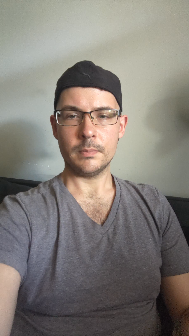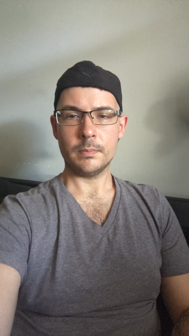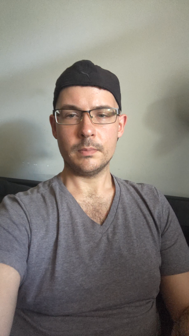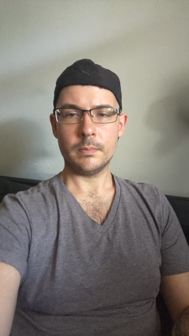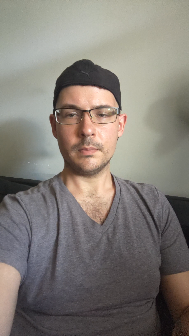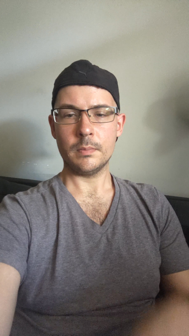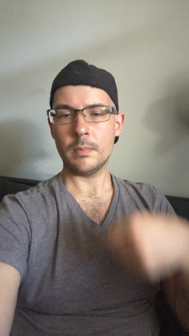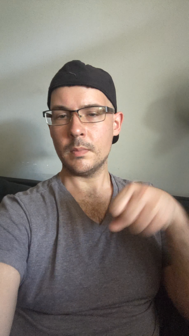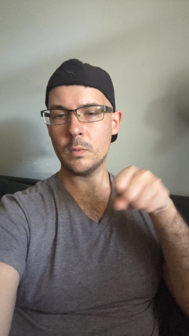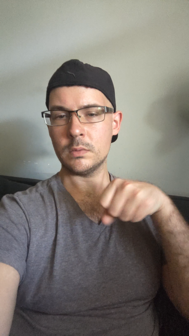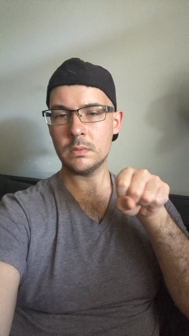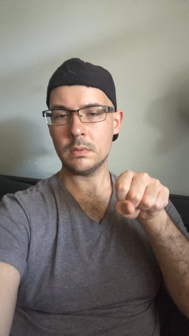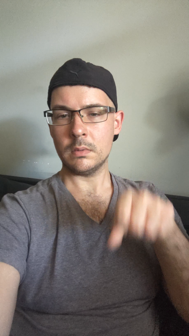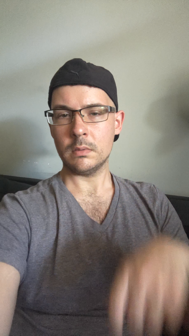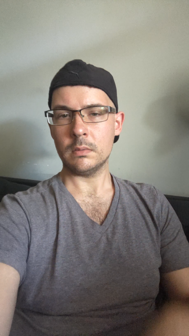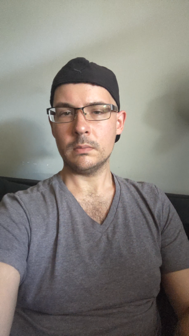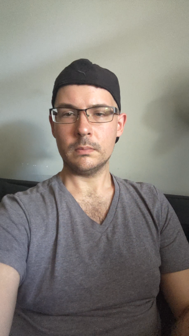motorcycle